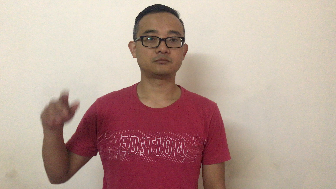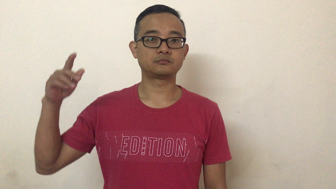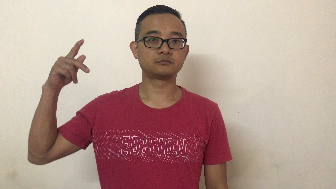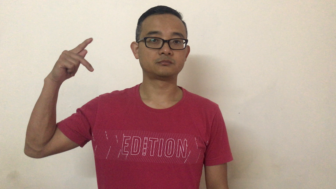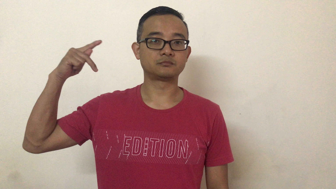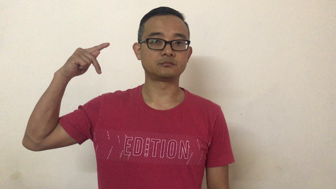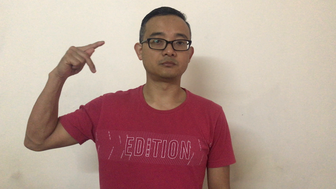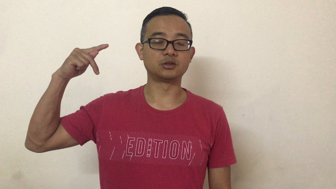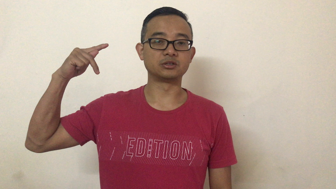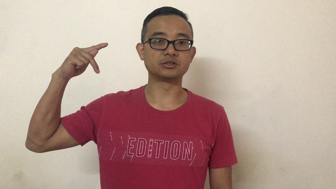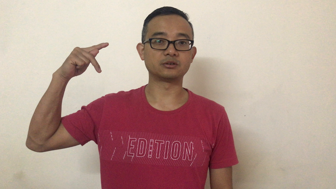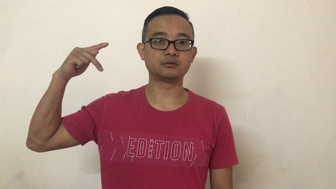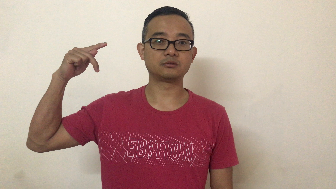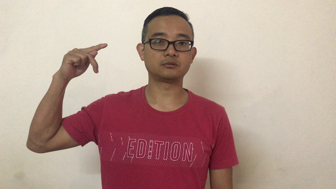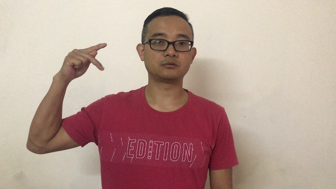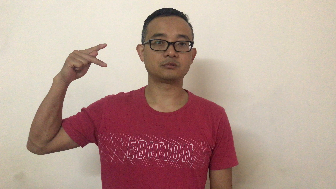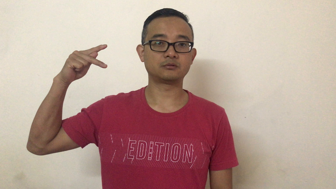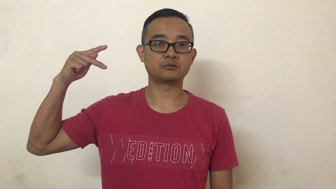ष